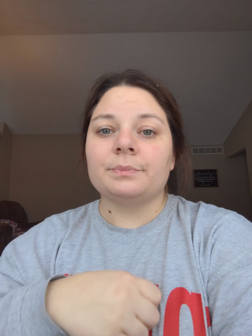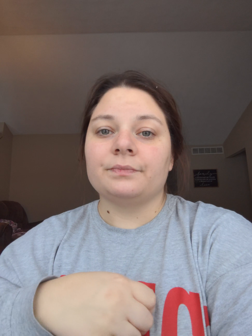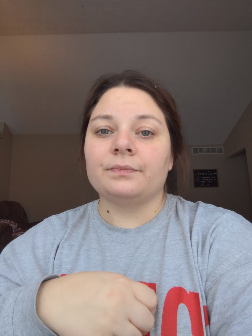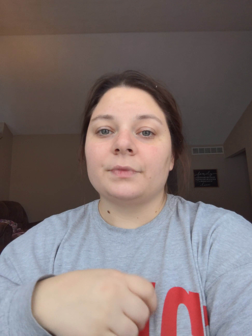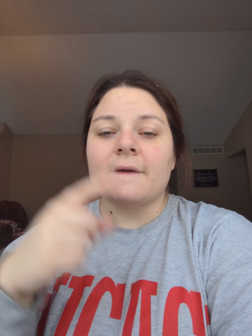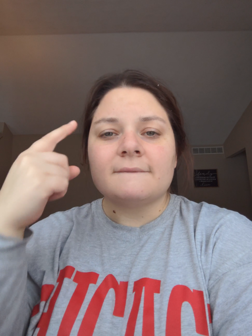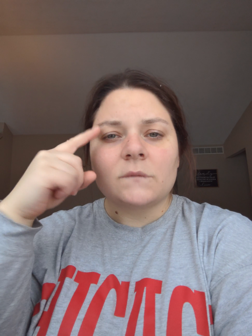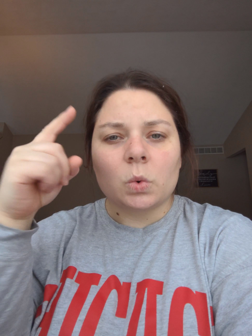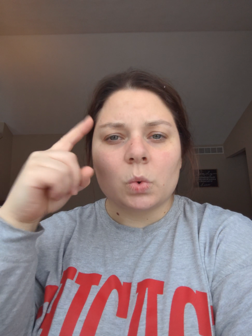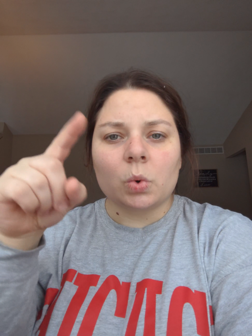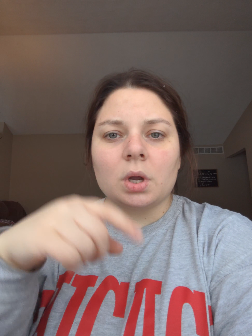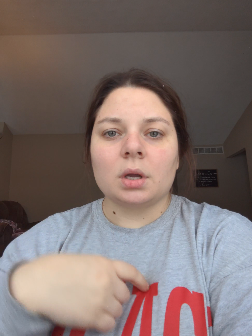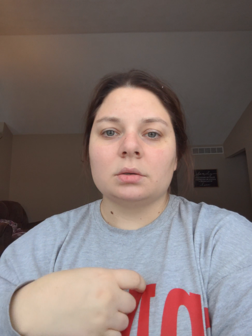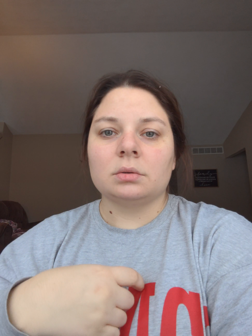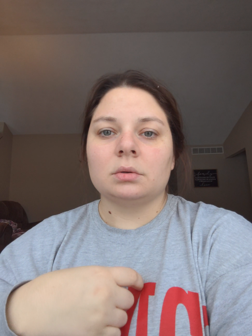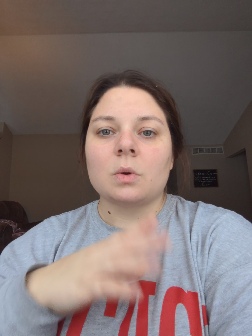for